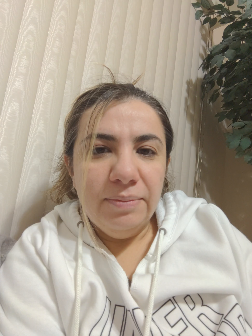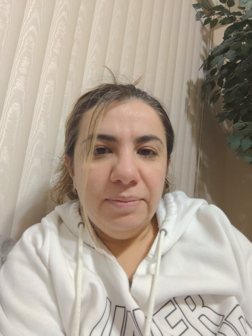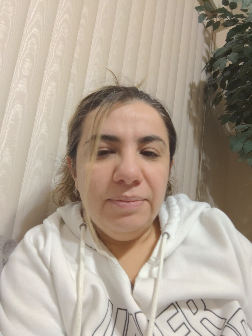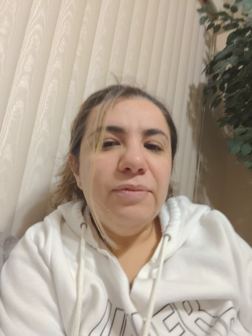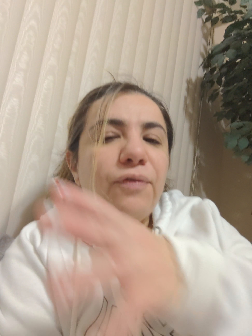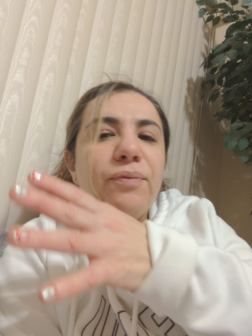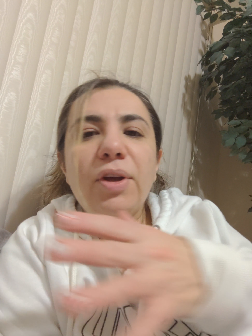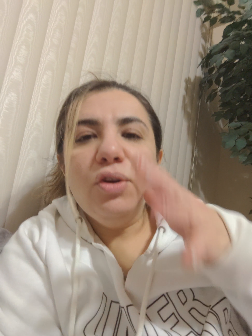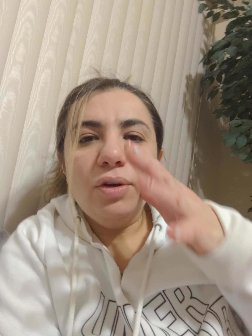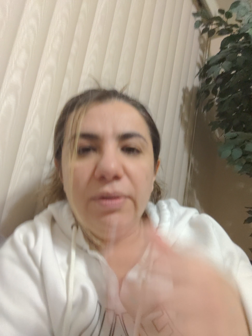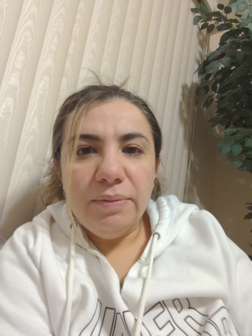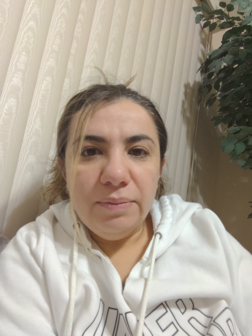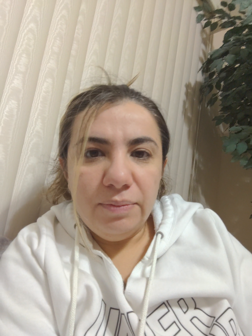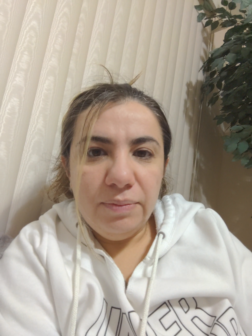farm